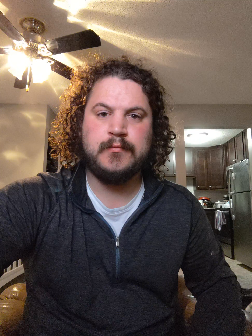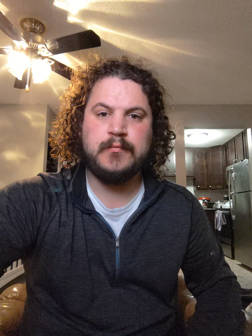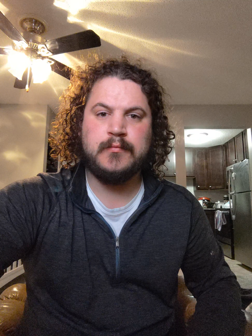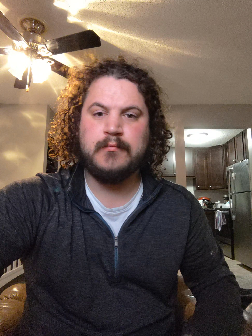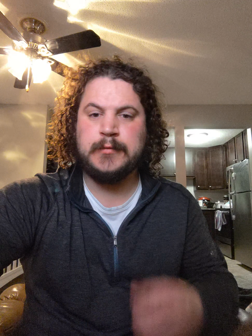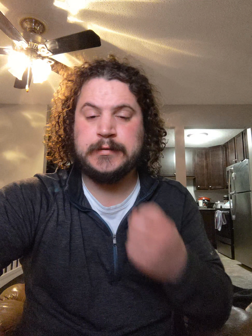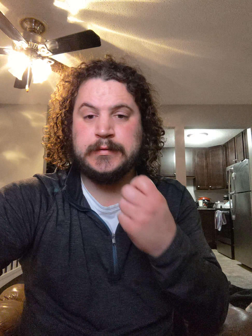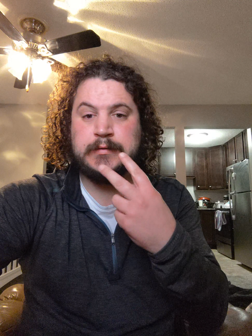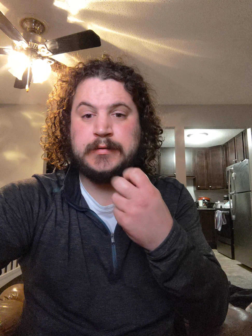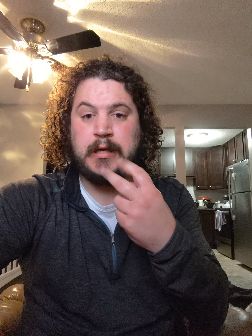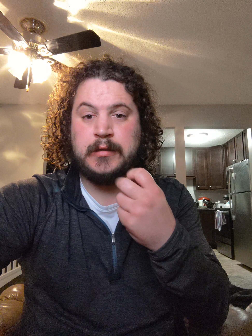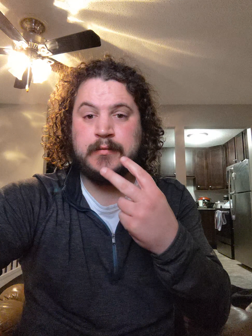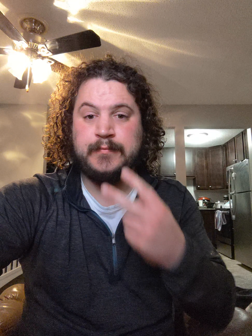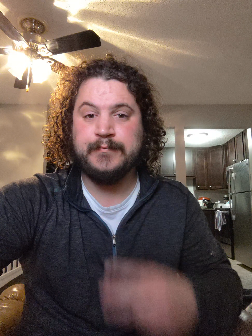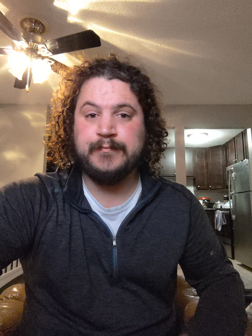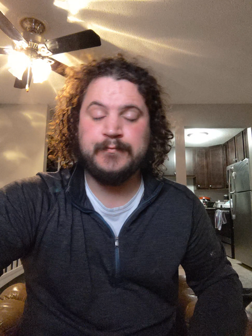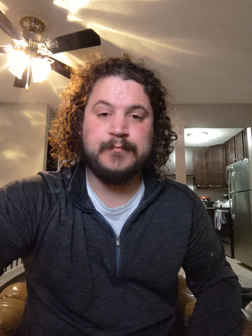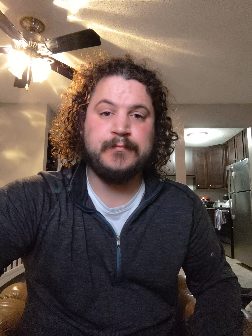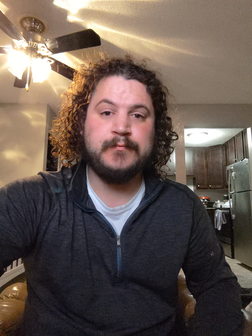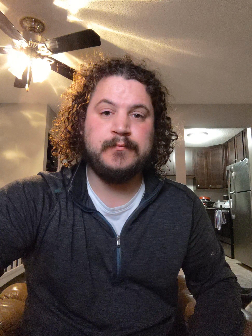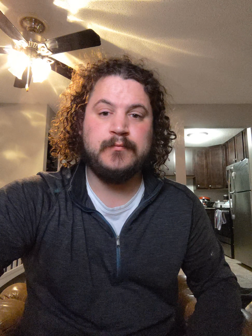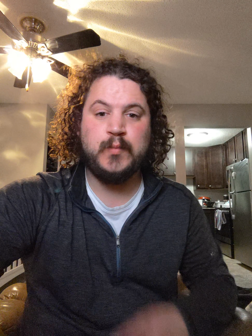snack